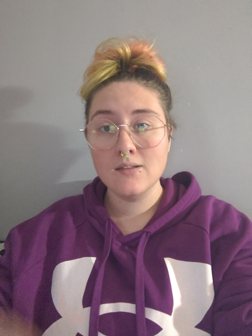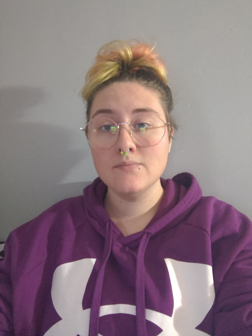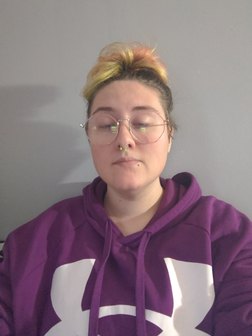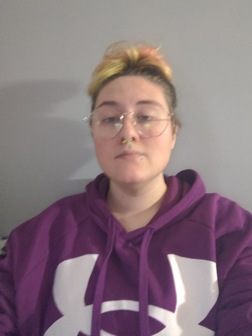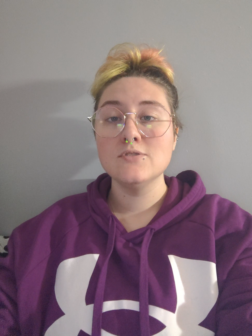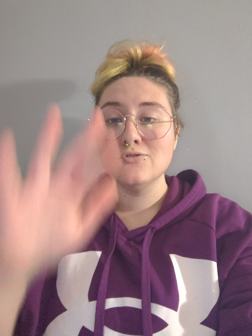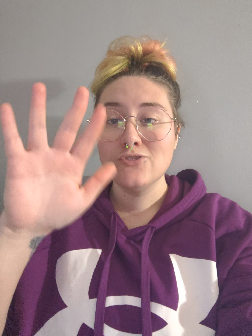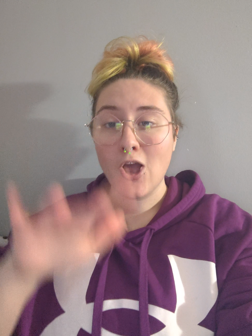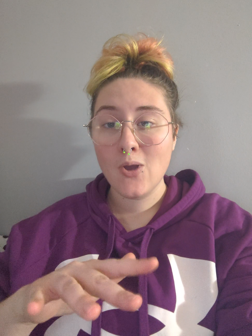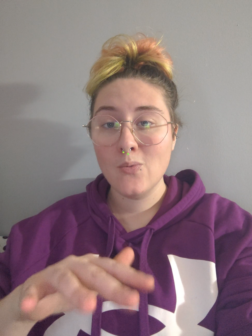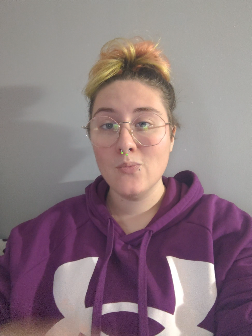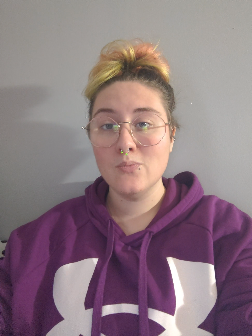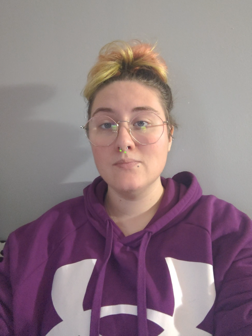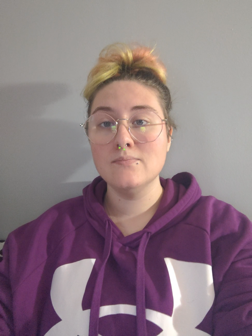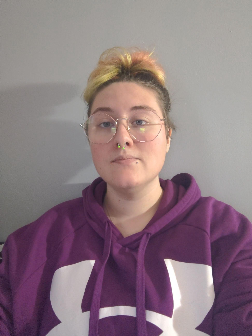snow